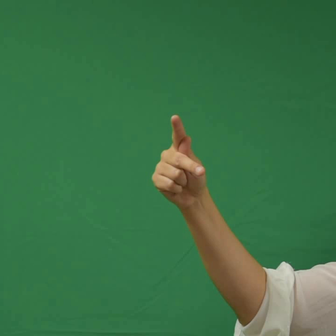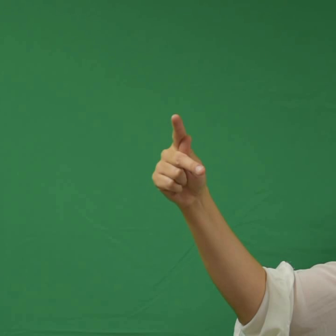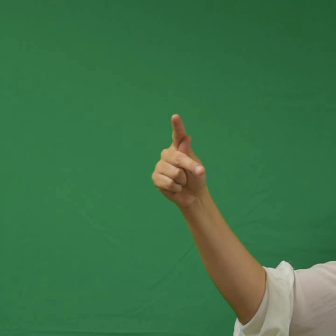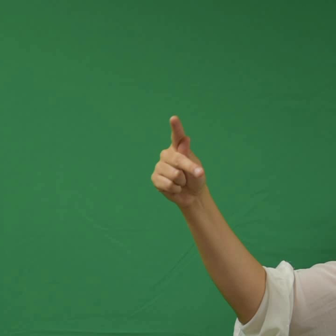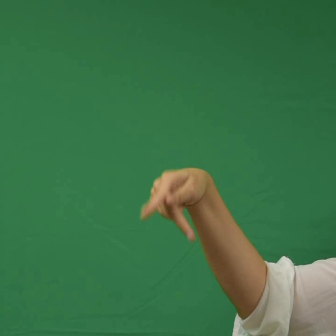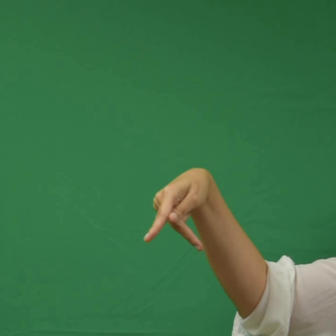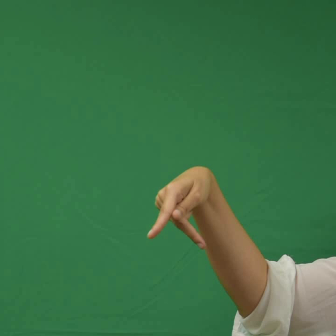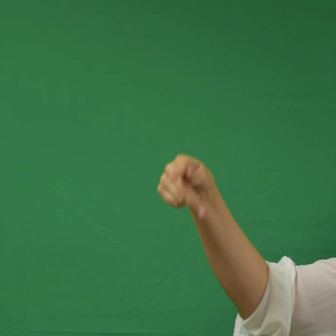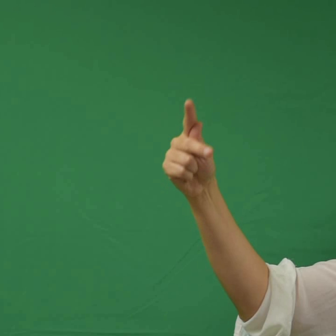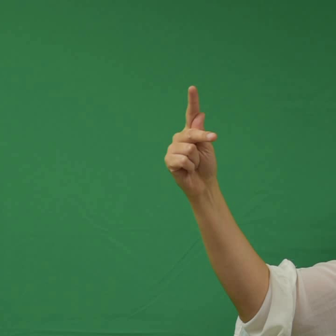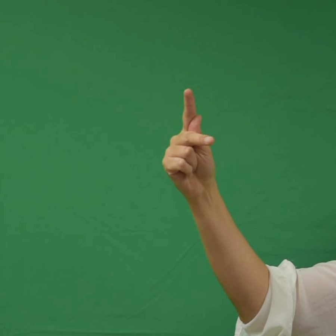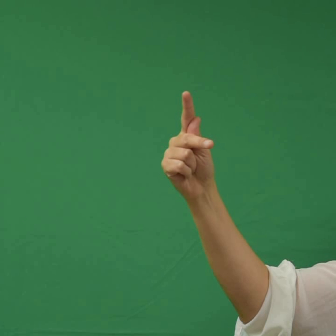K